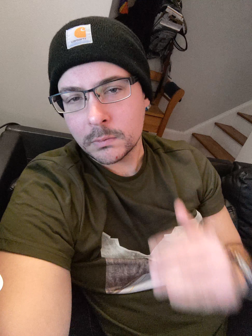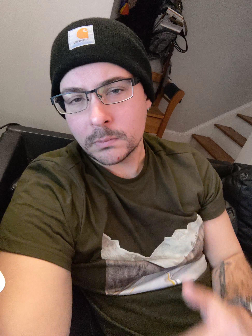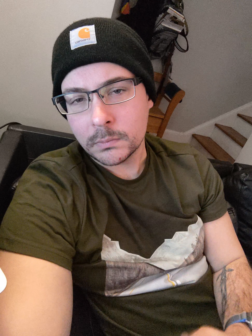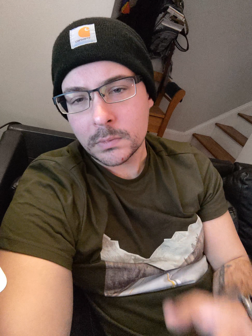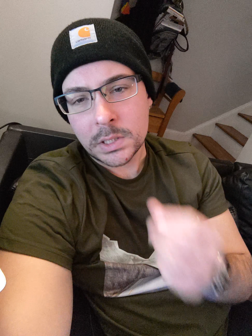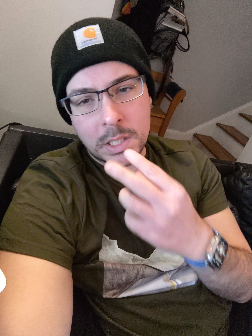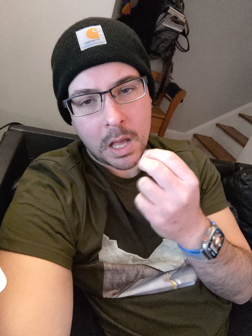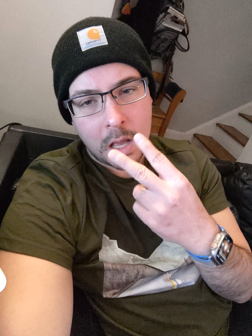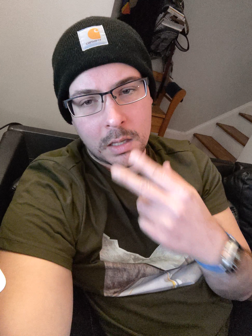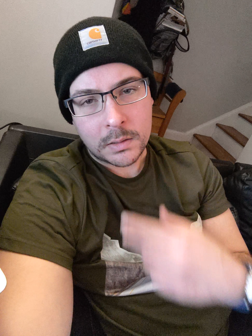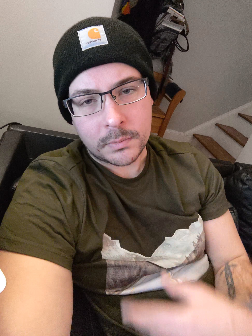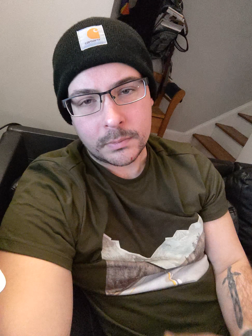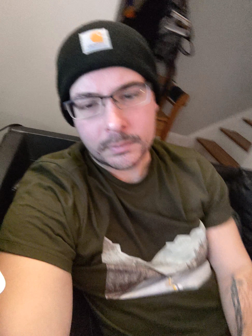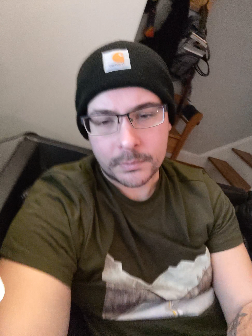snack